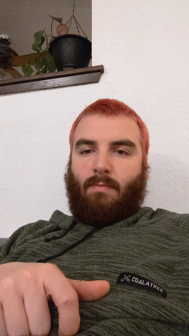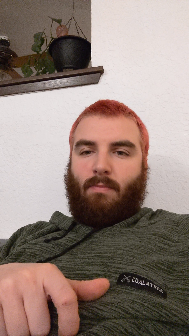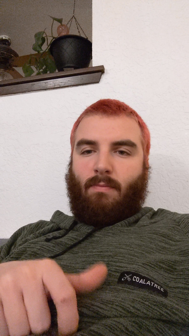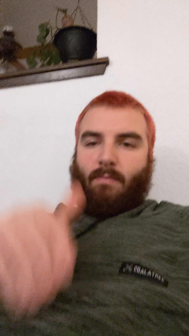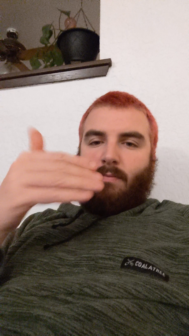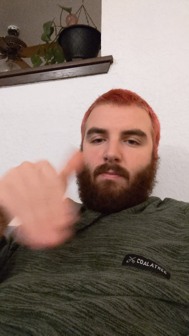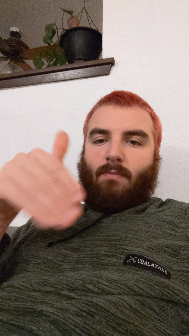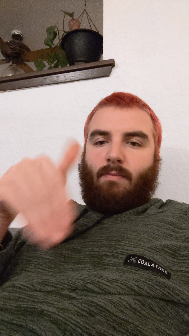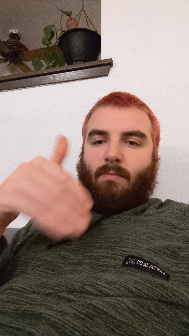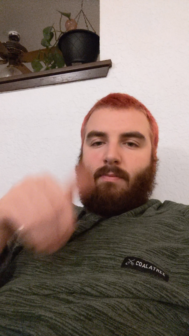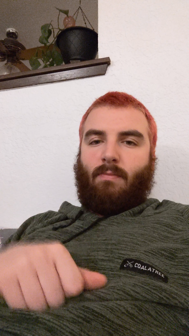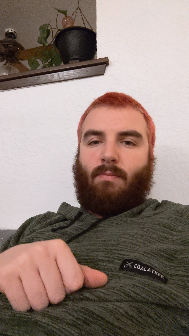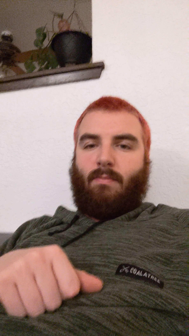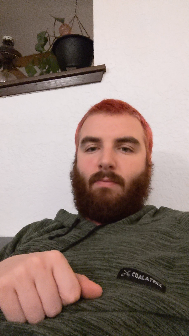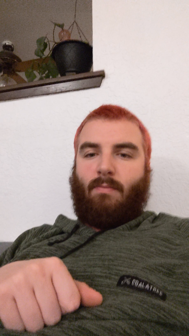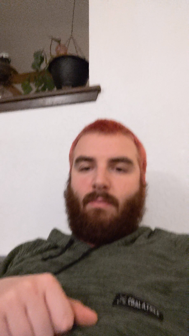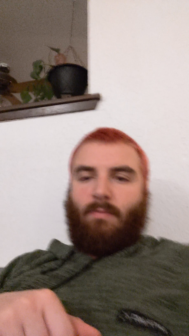shorts